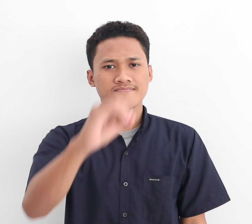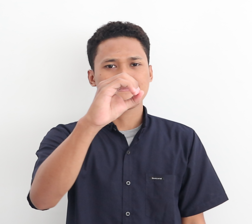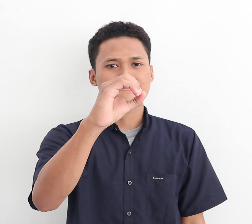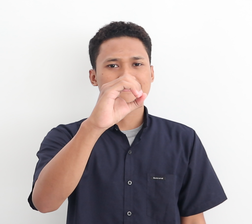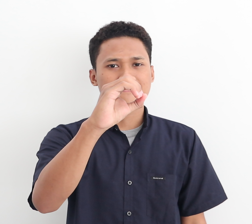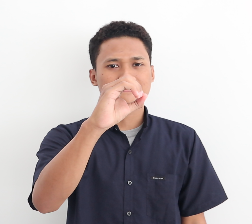O